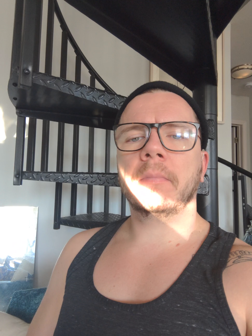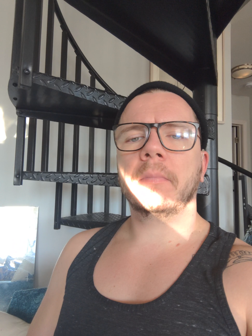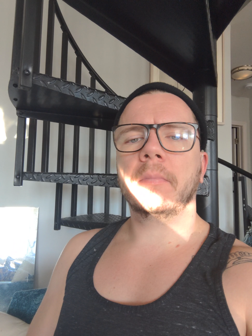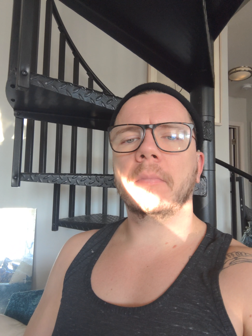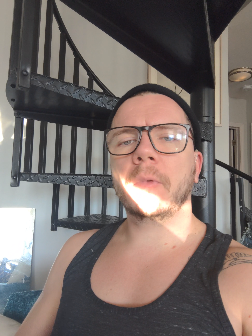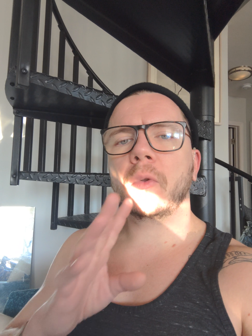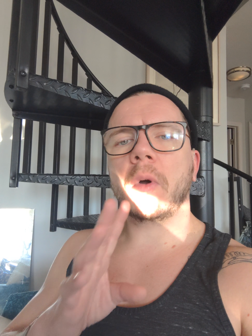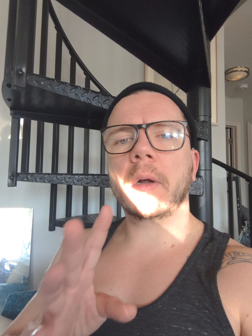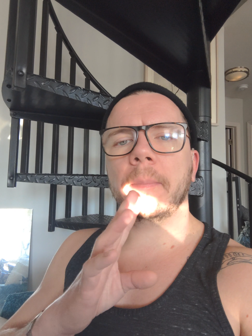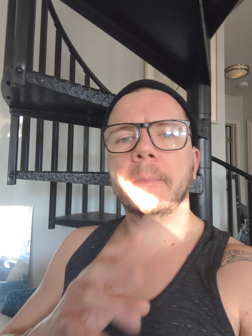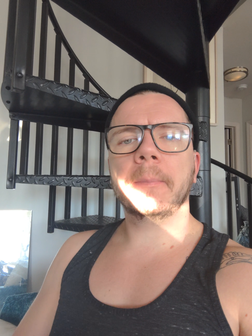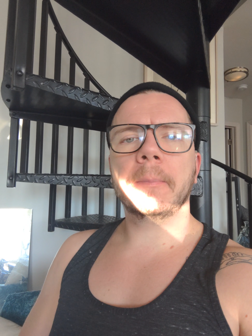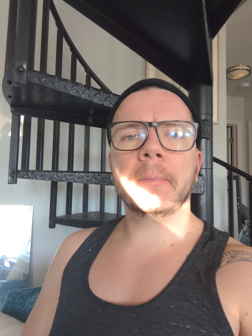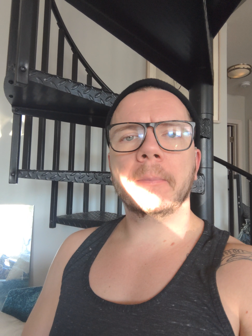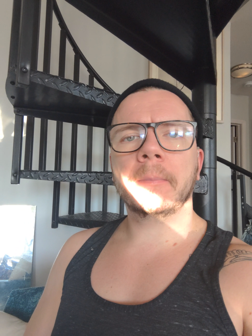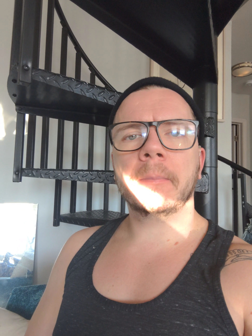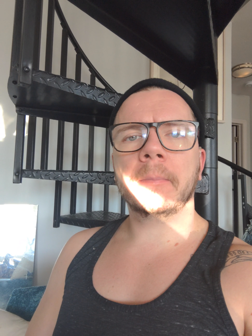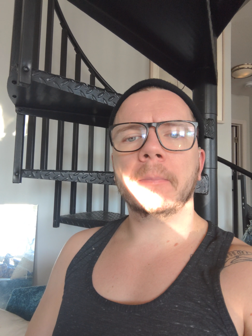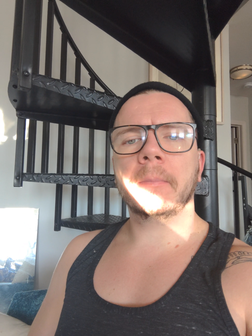talk